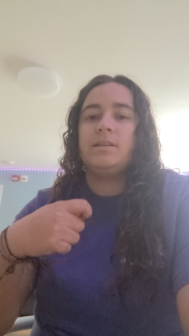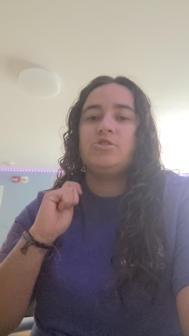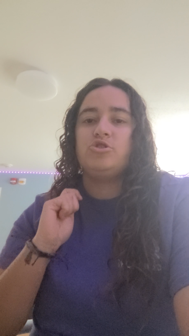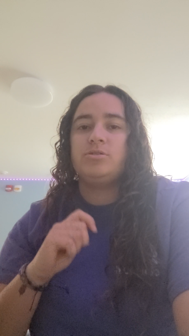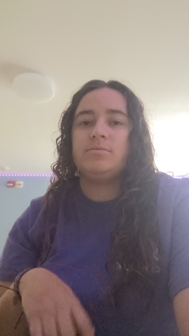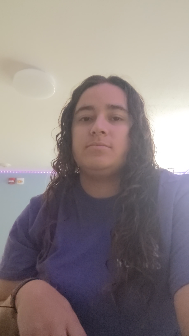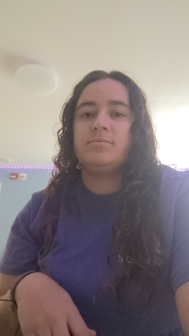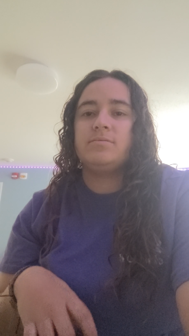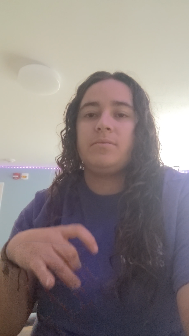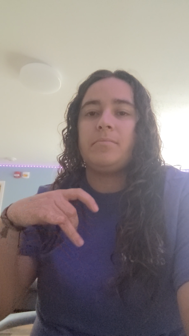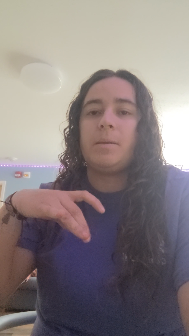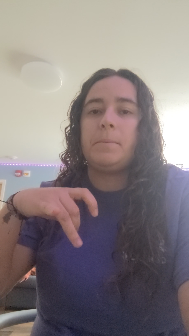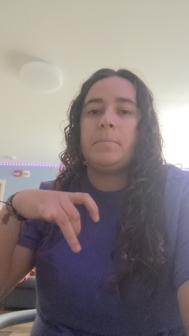pumpkin